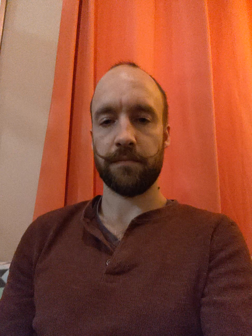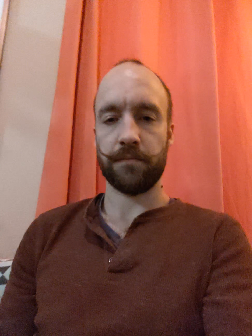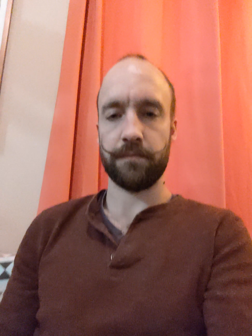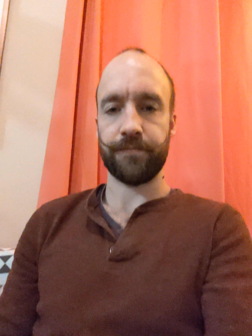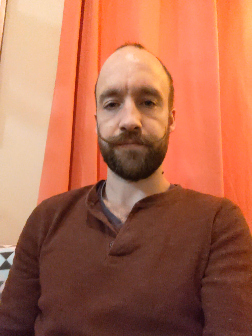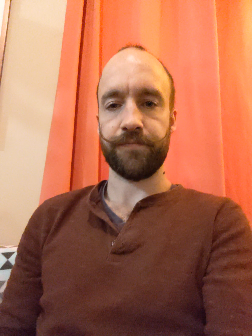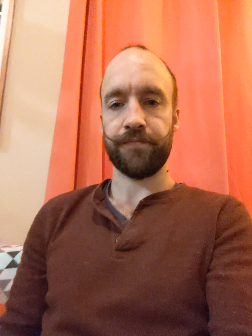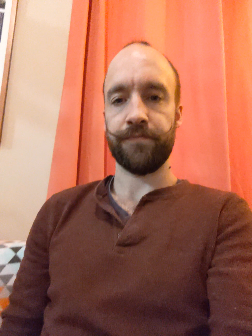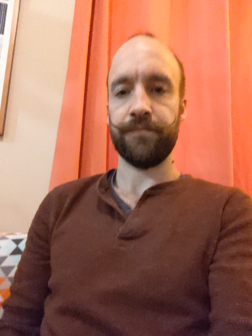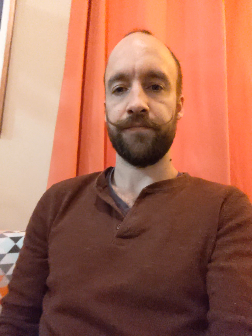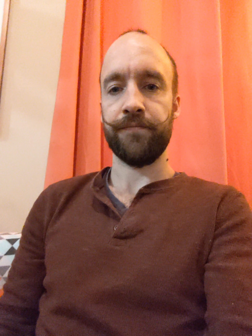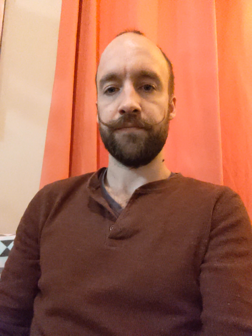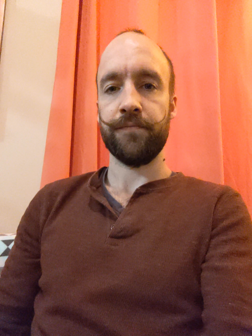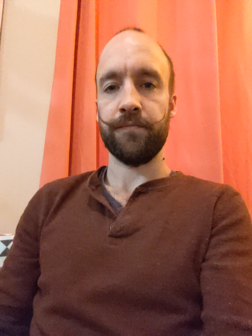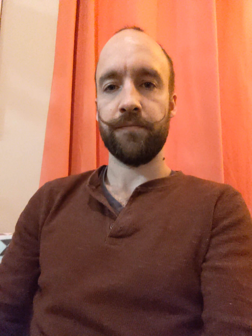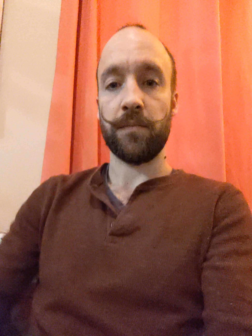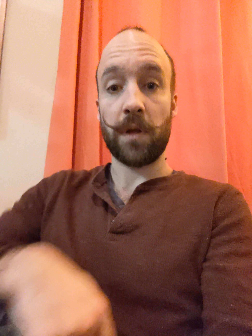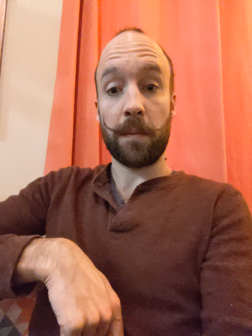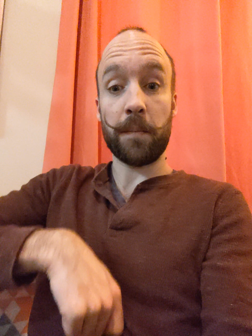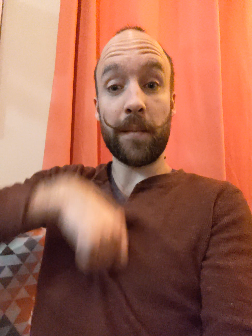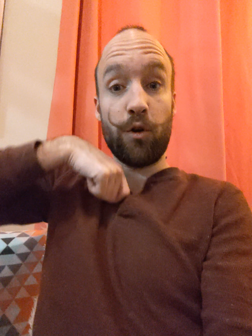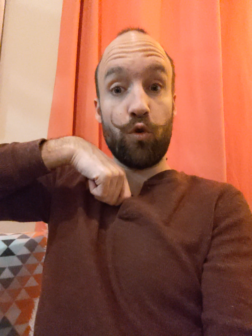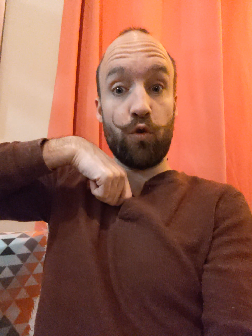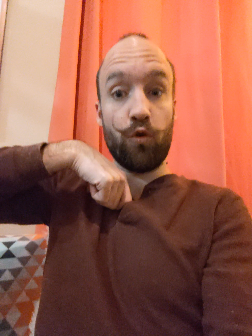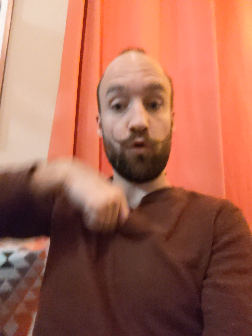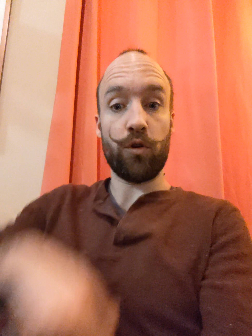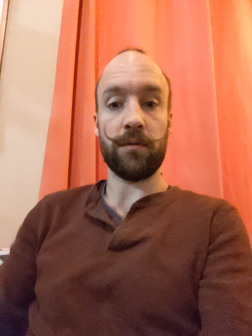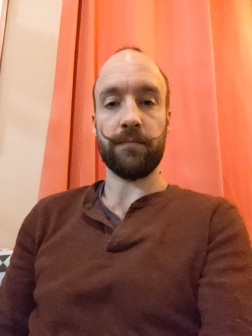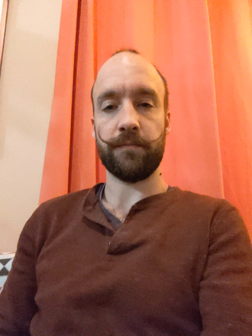zipper